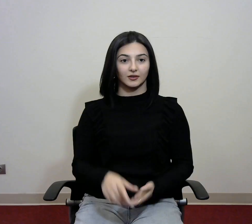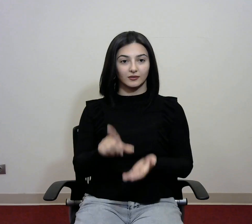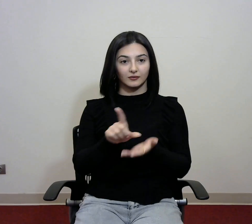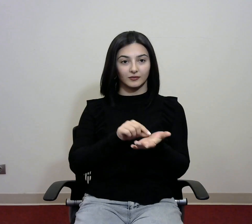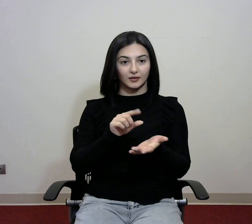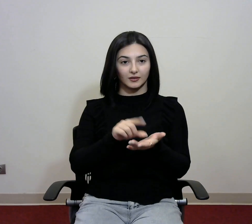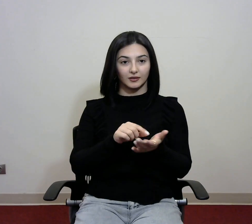pensiya